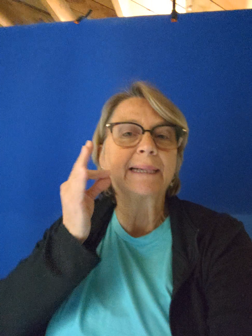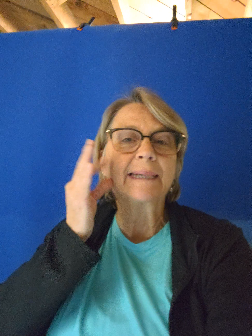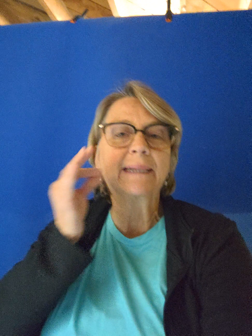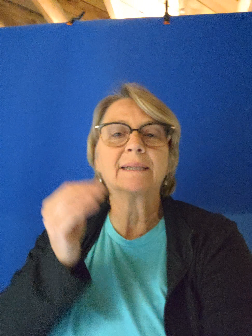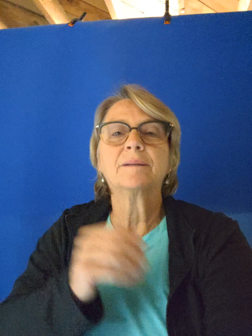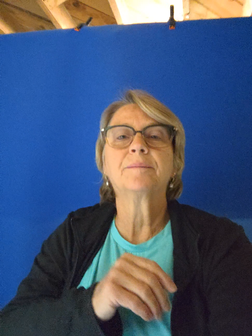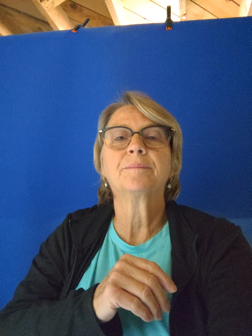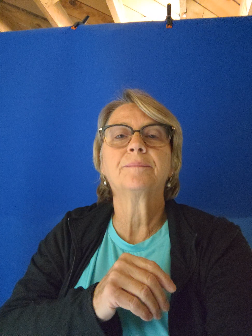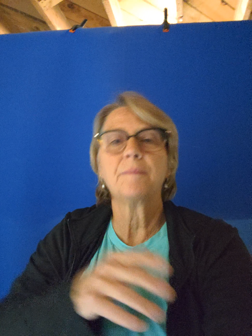kitty